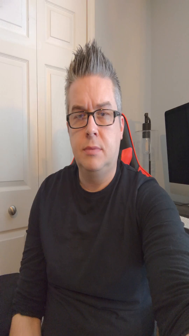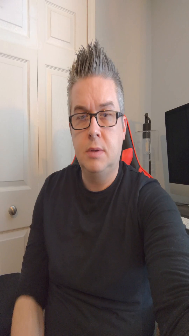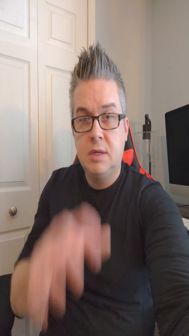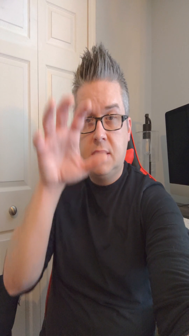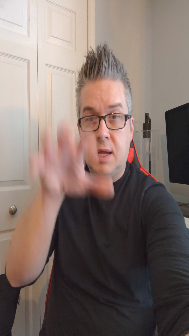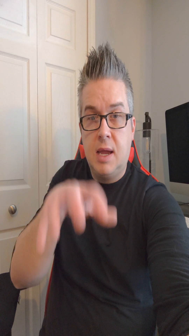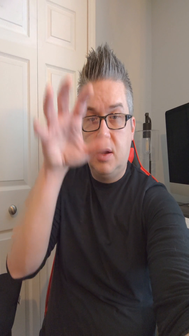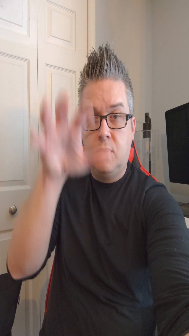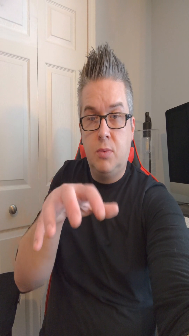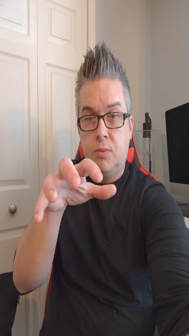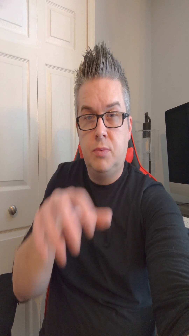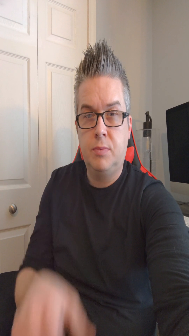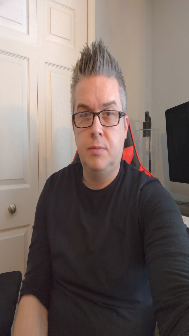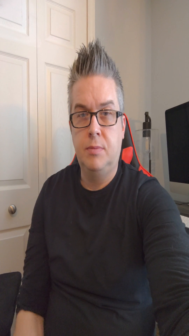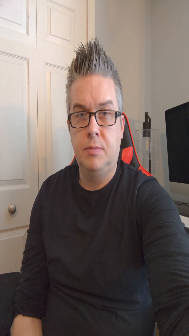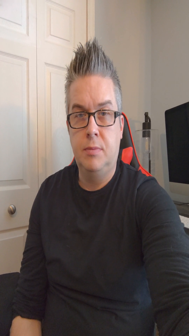alligator